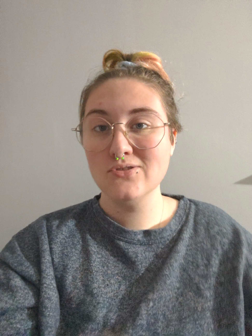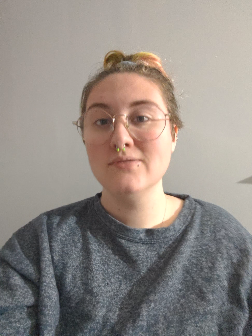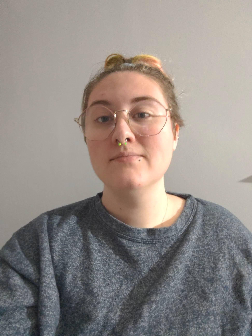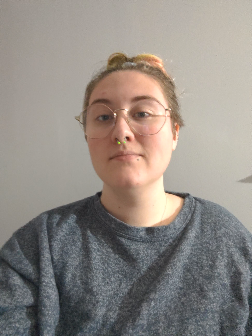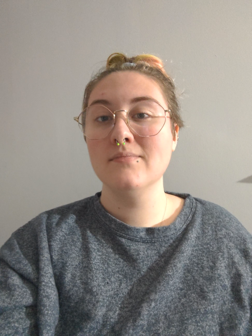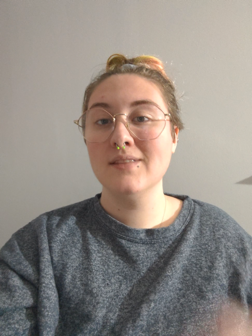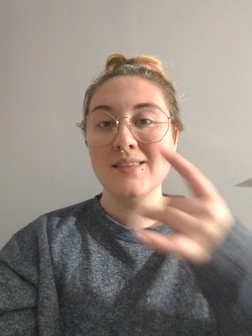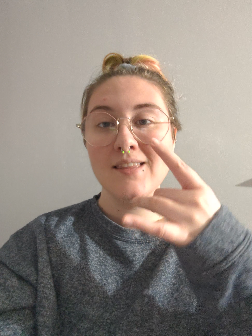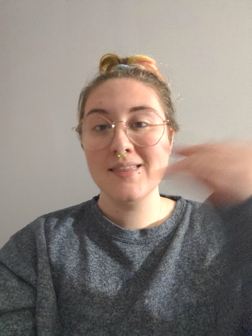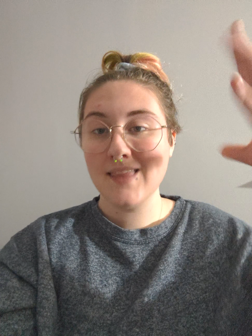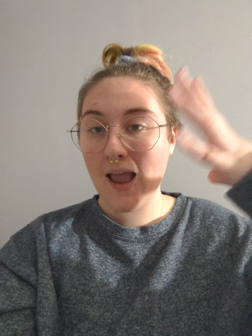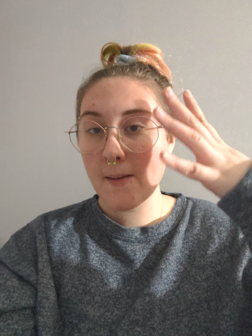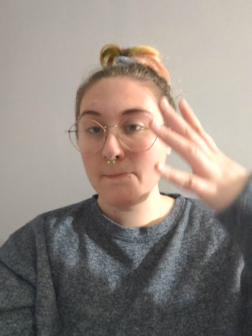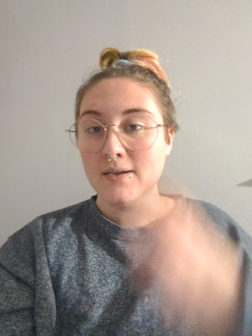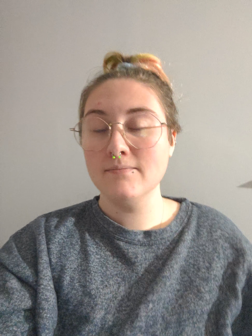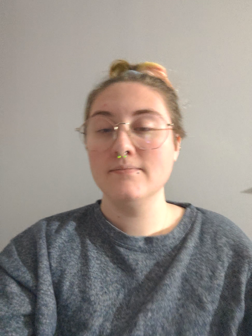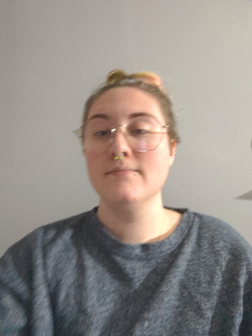lamp